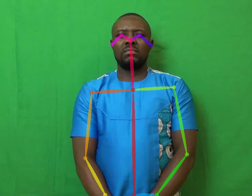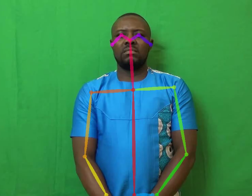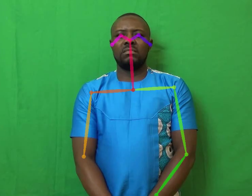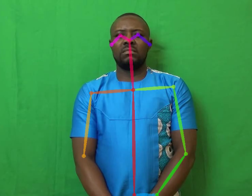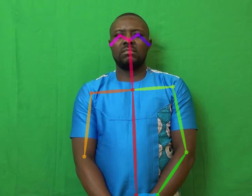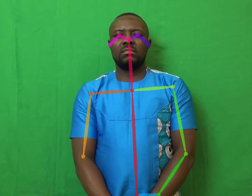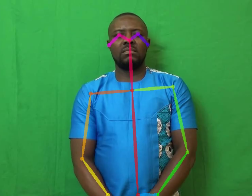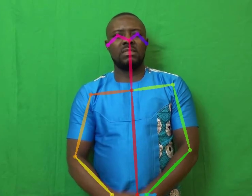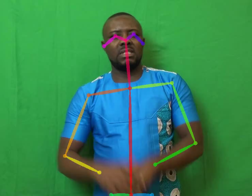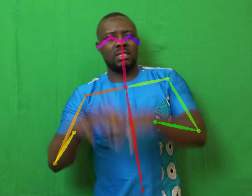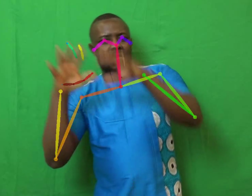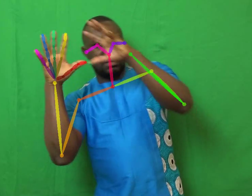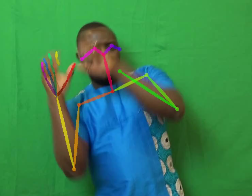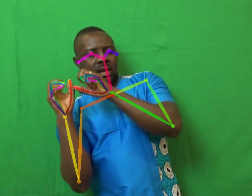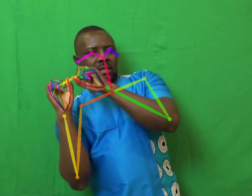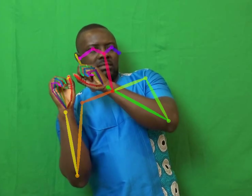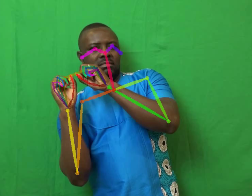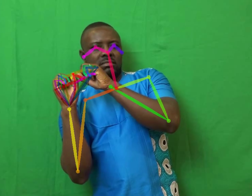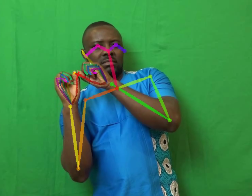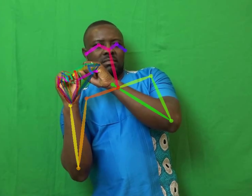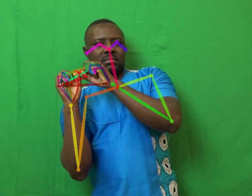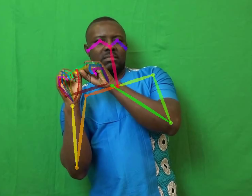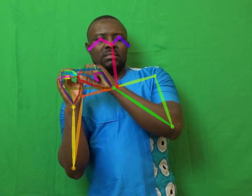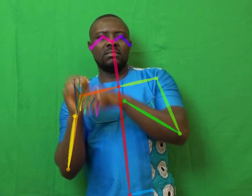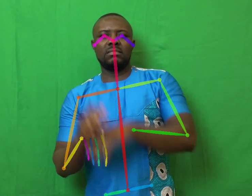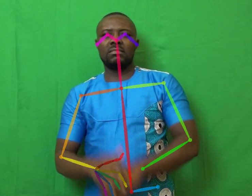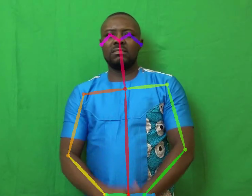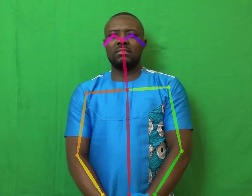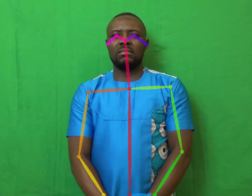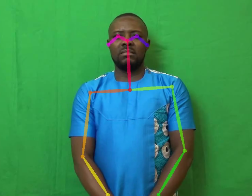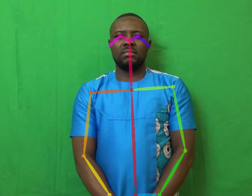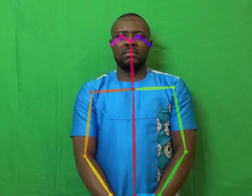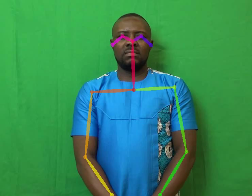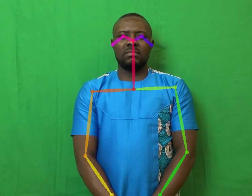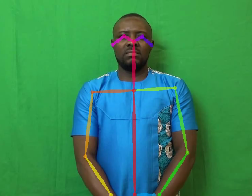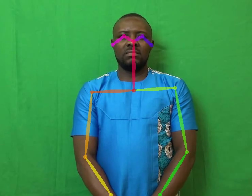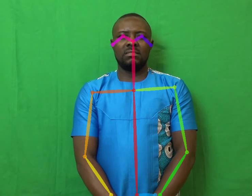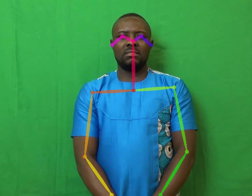catch ball